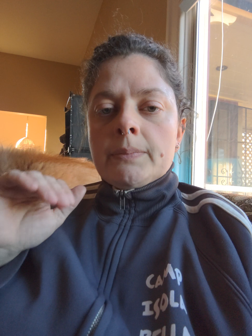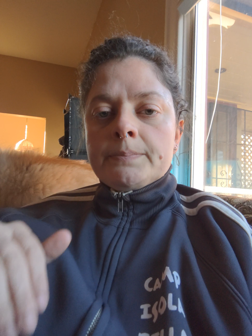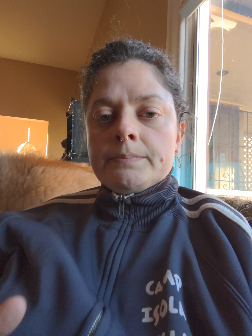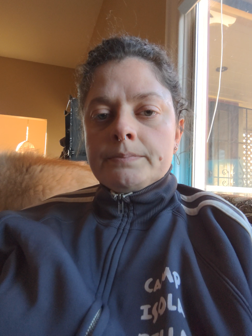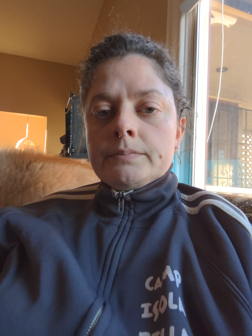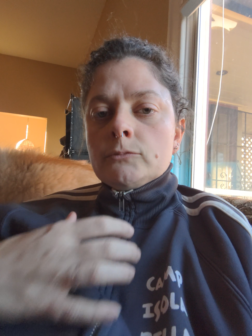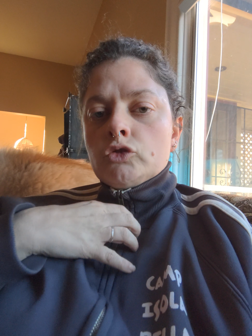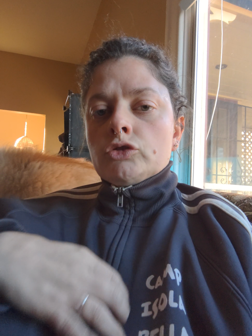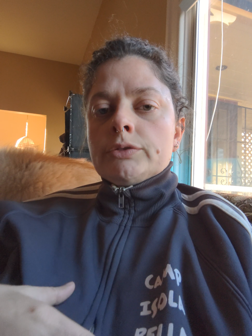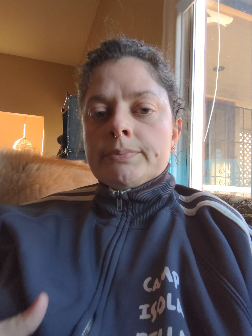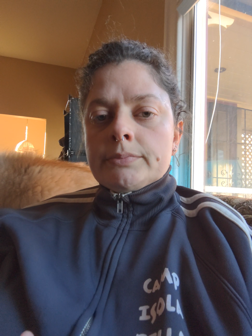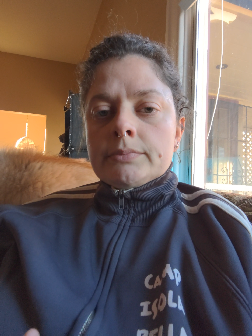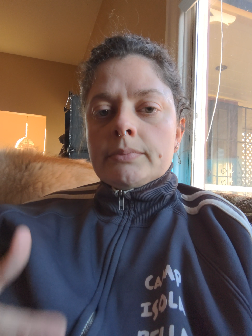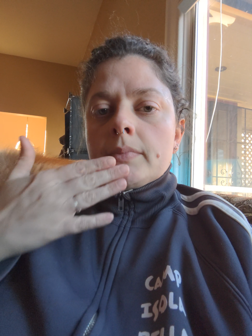hungry